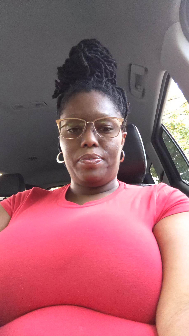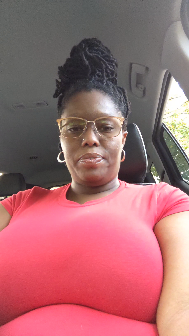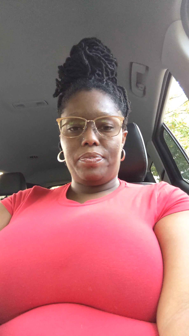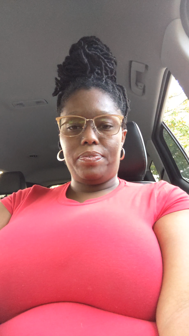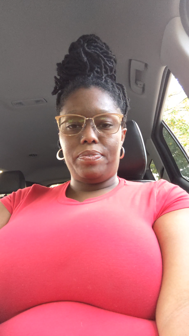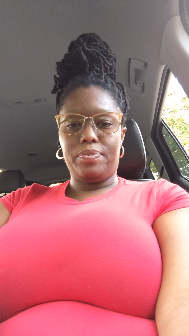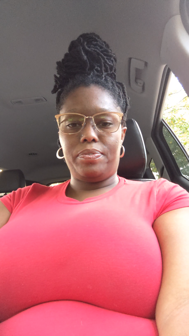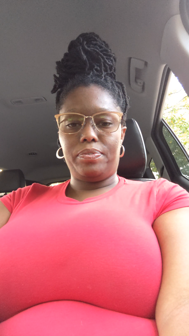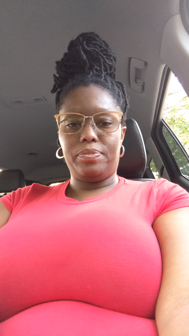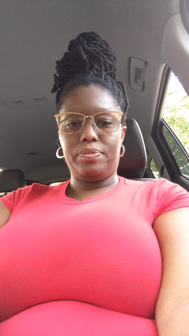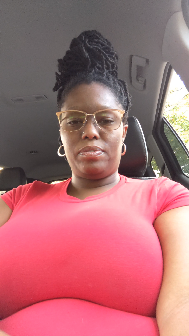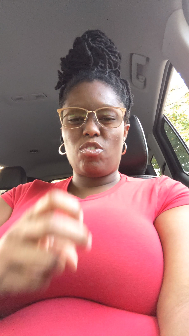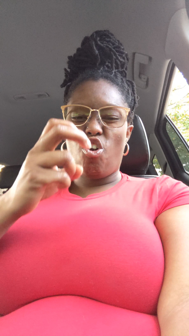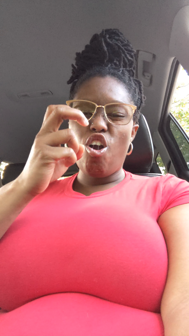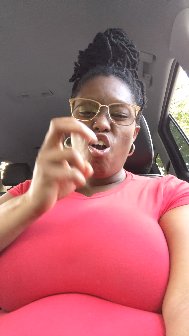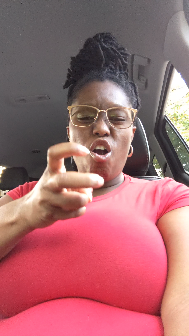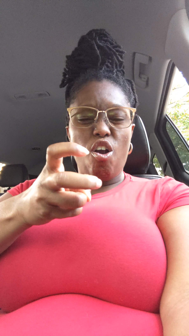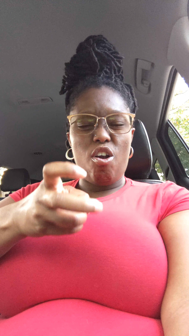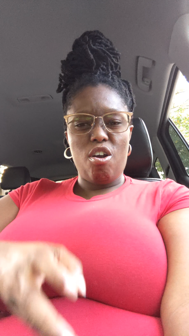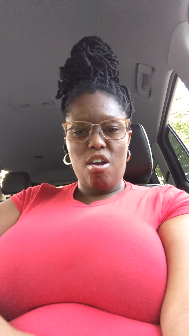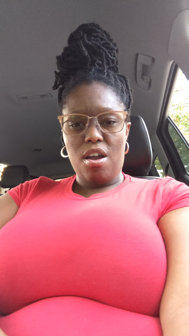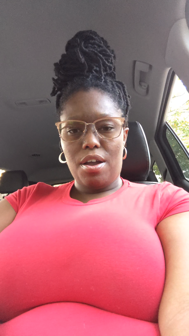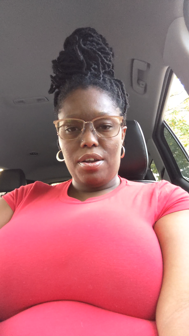hard